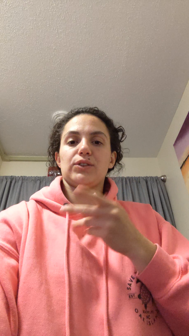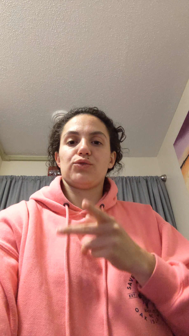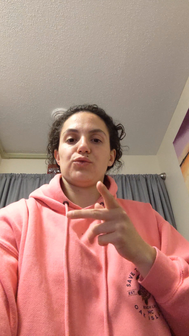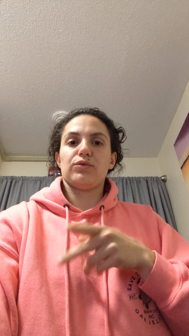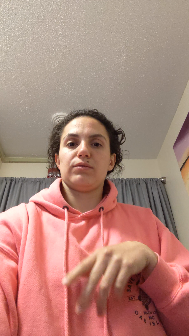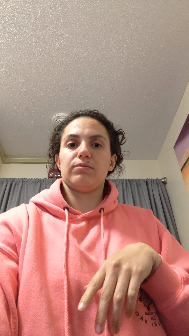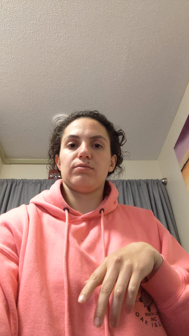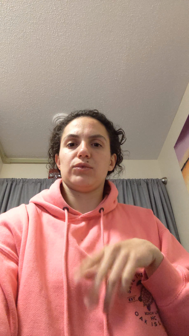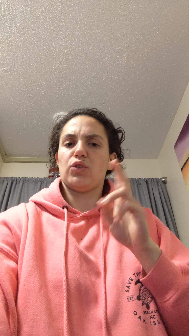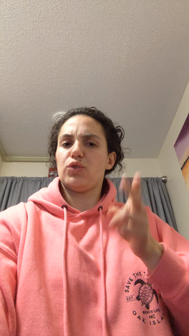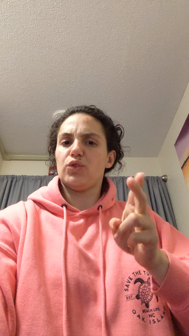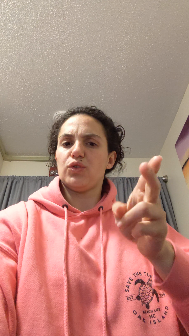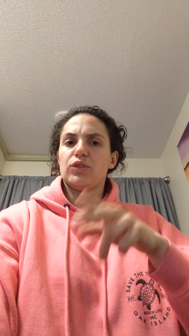hurry